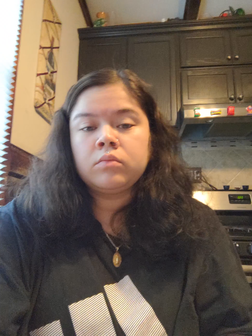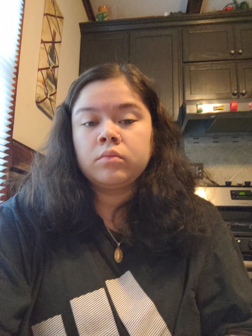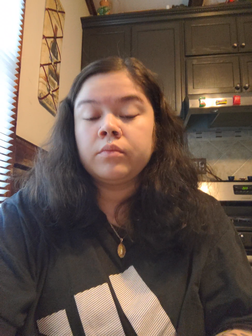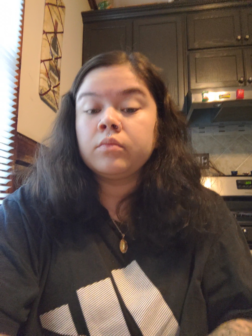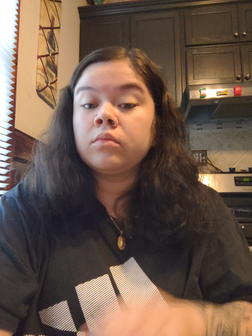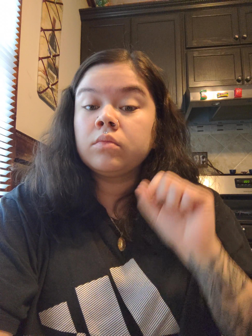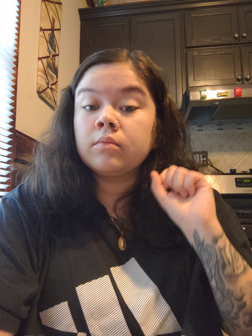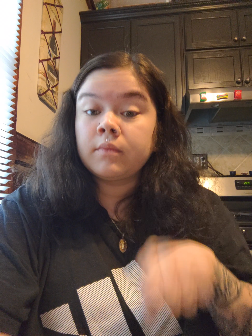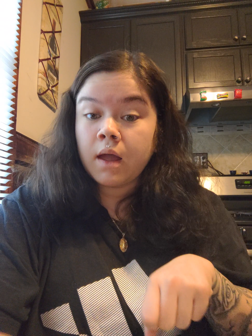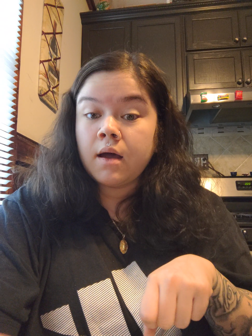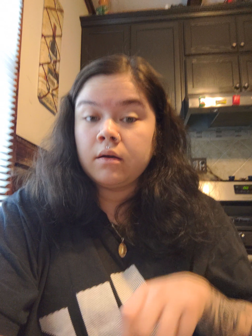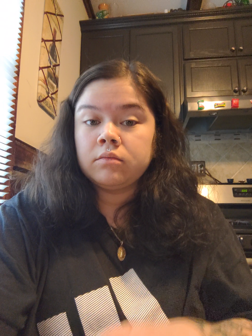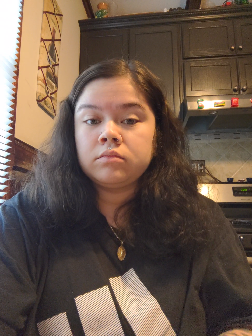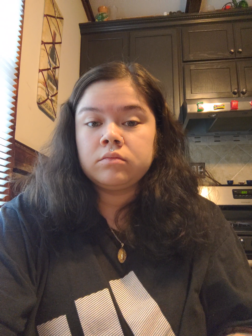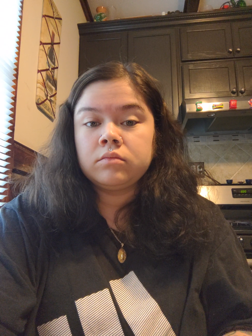can